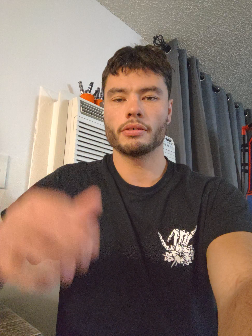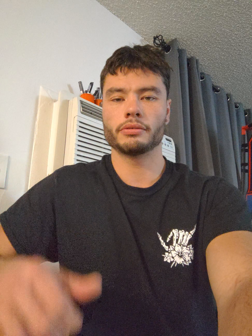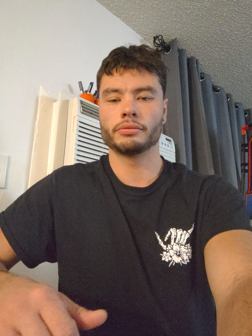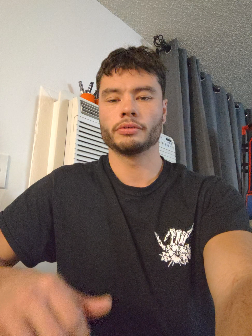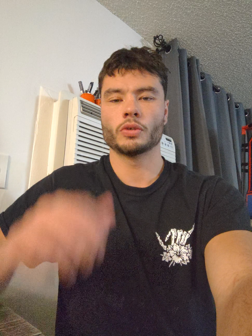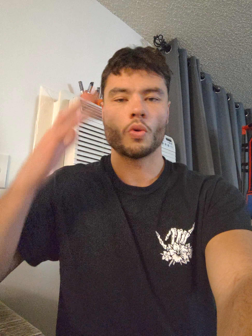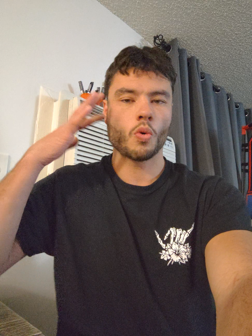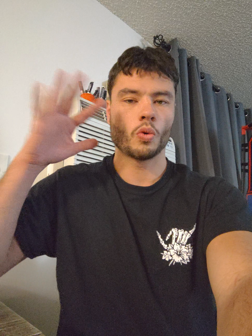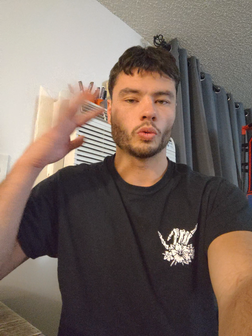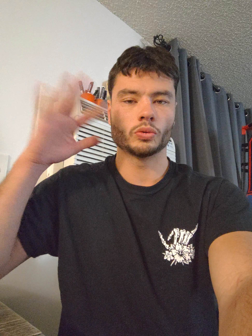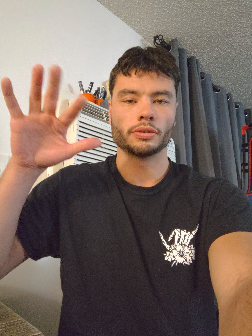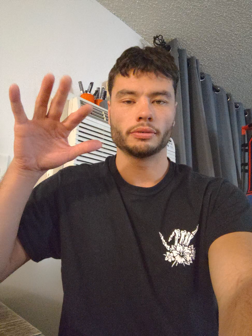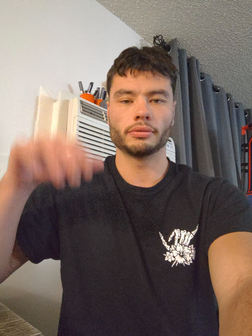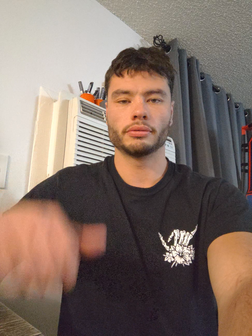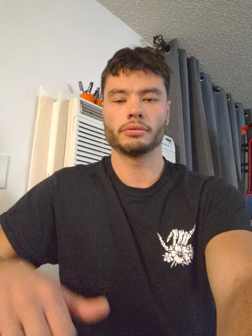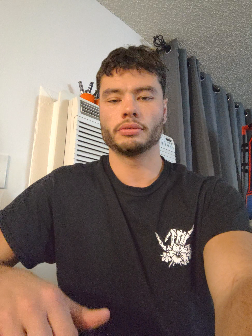noisy